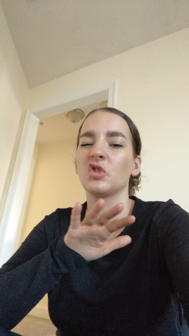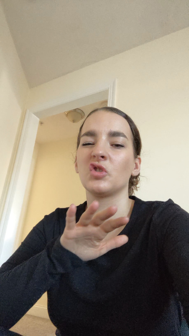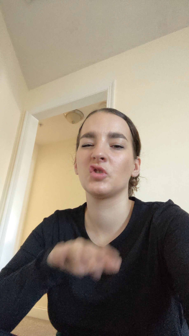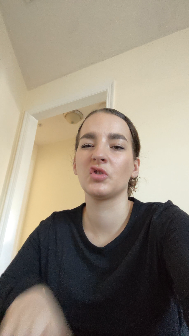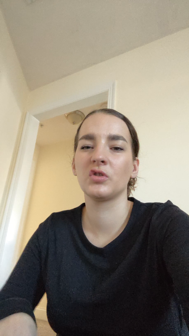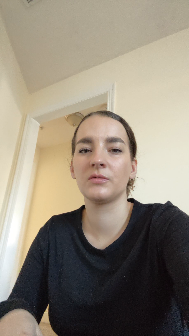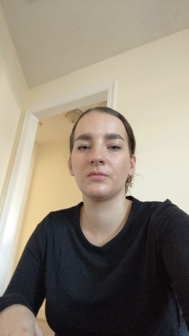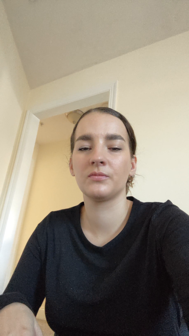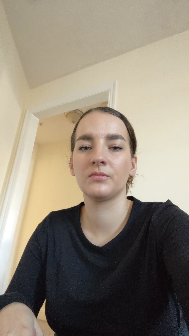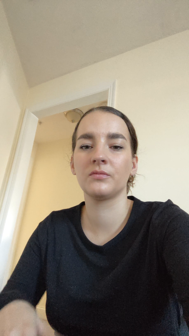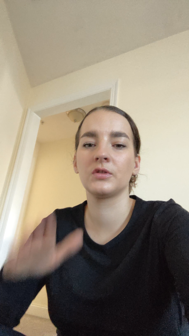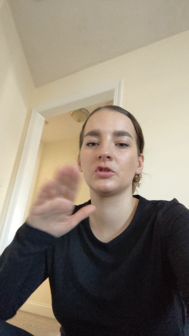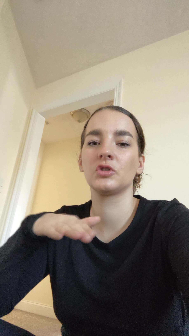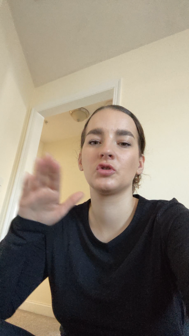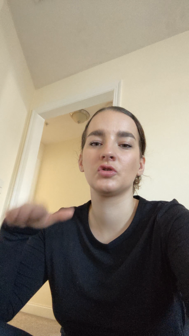children